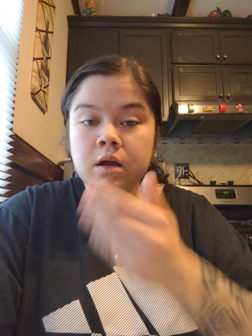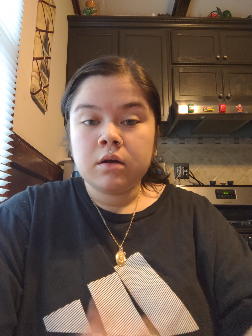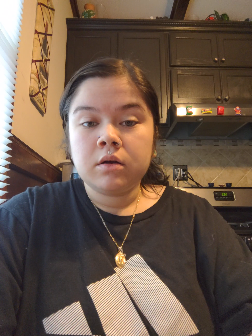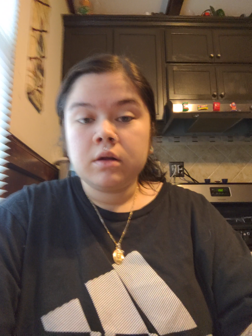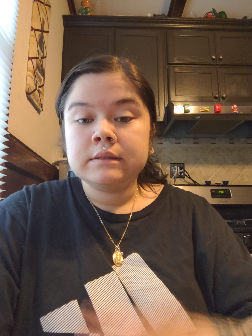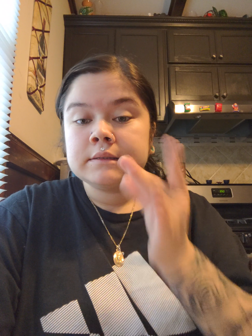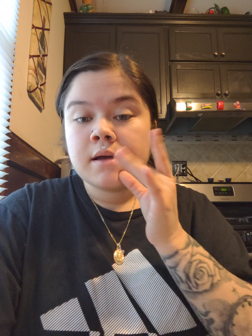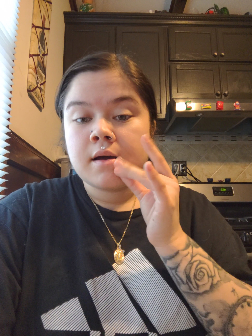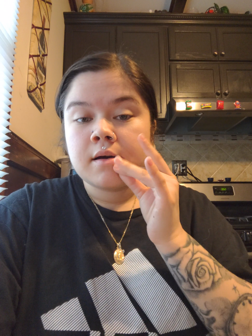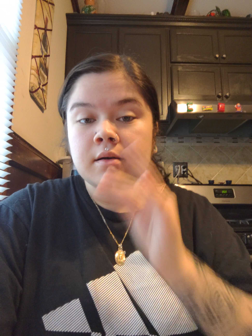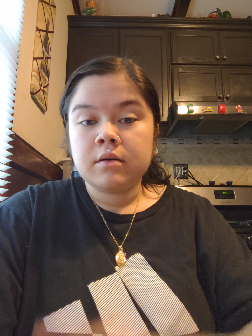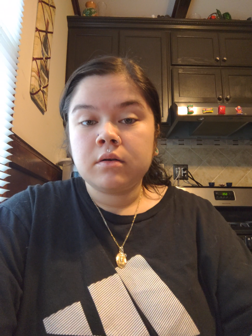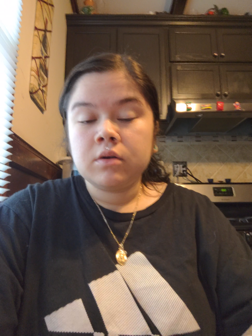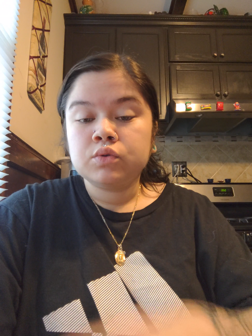snack